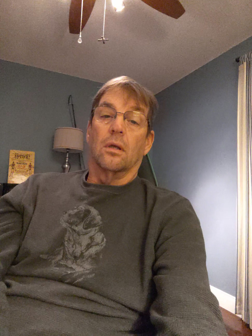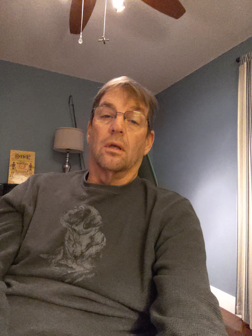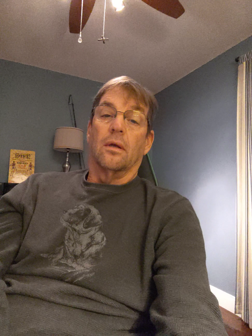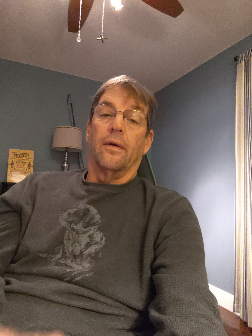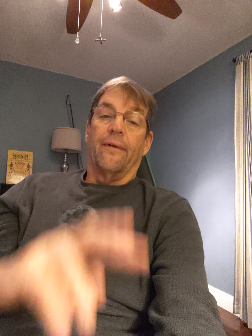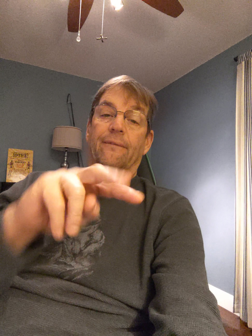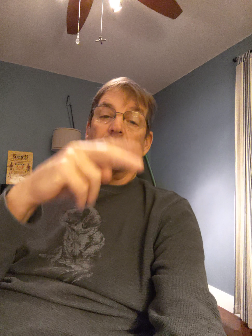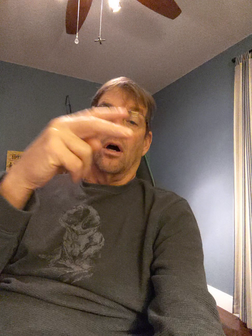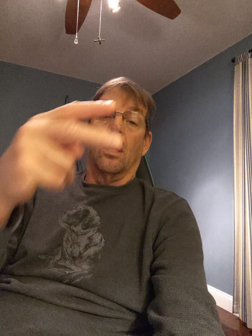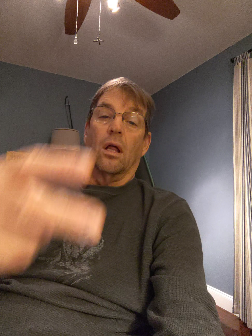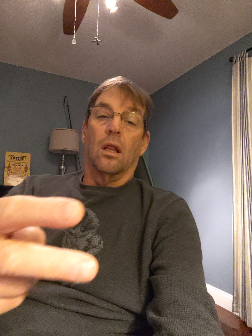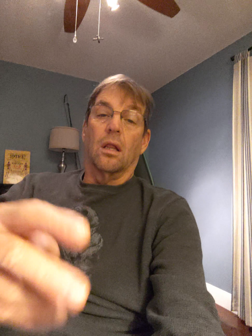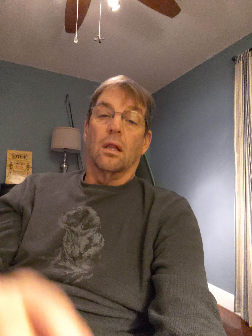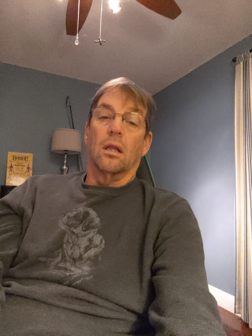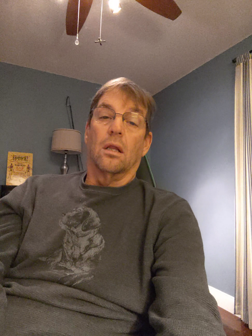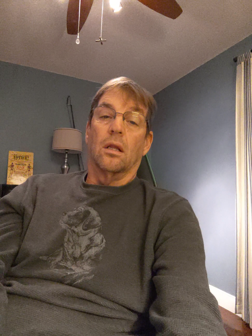fall